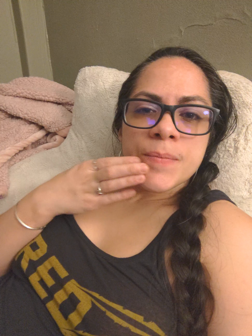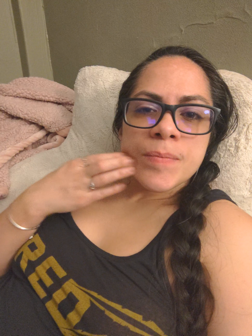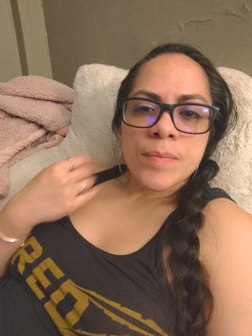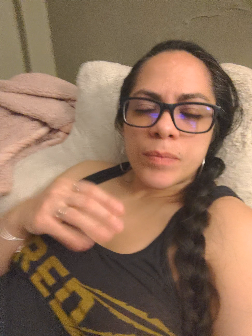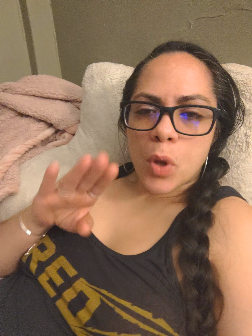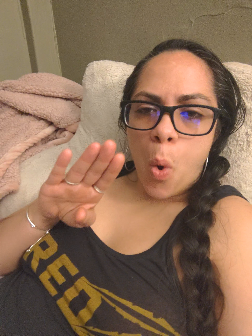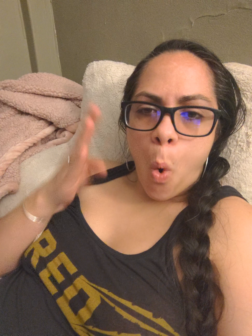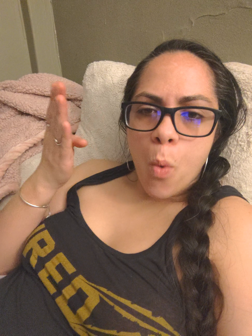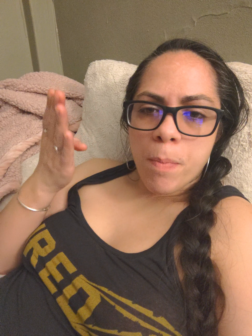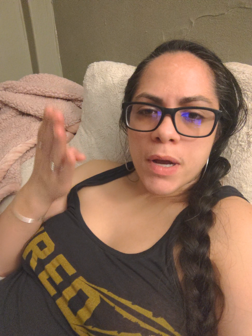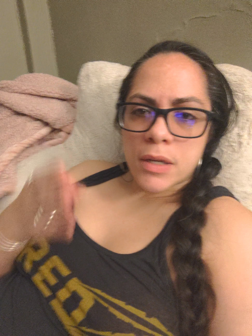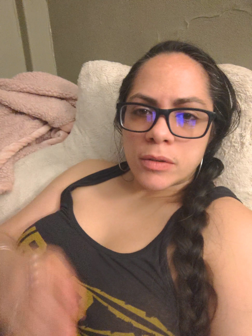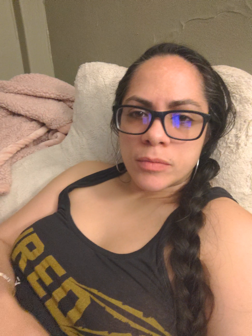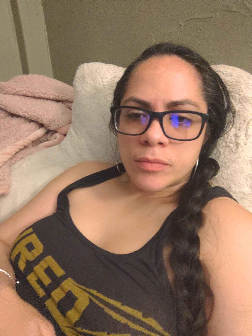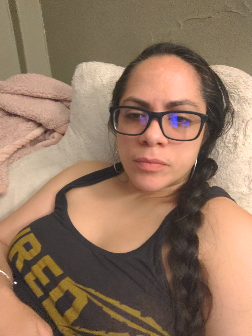open